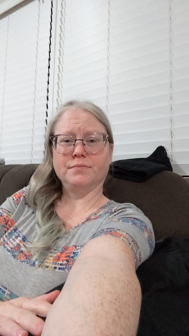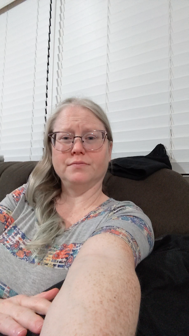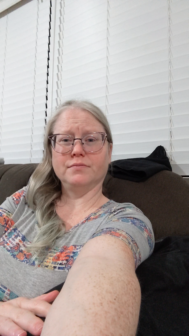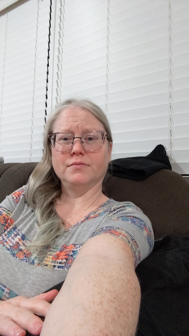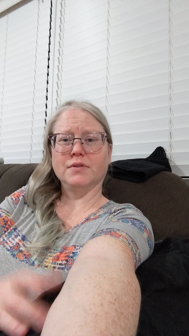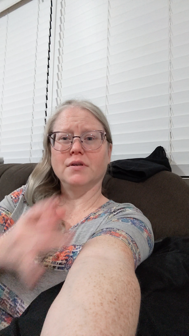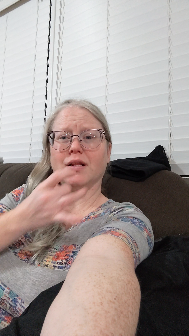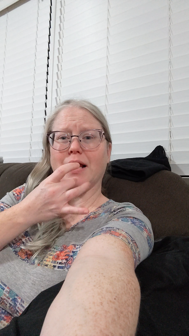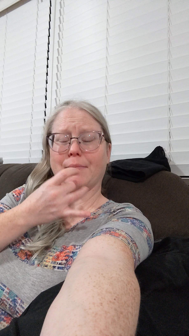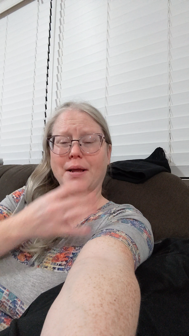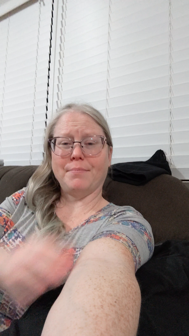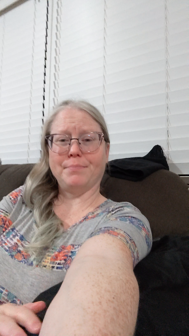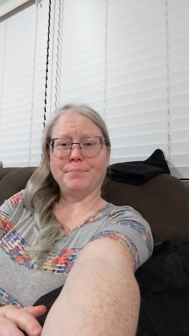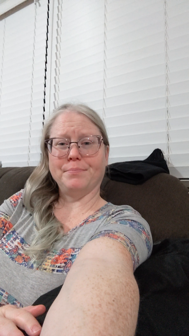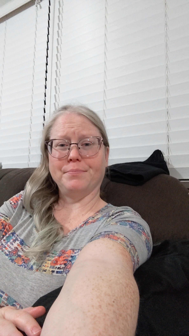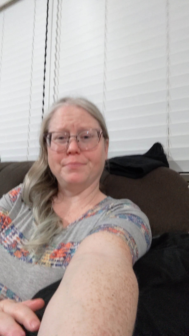light bulb